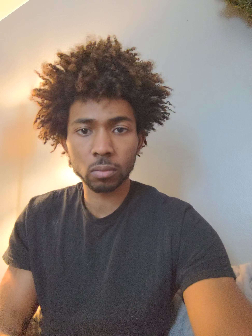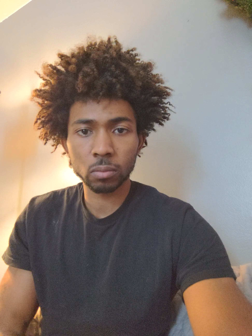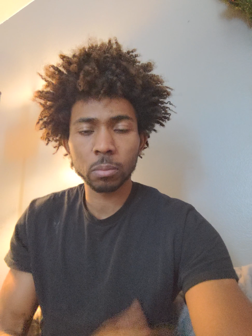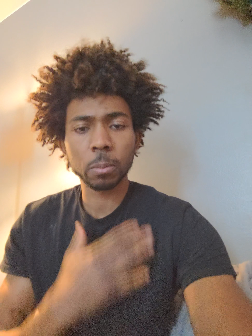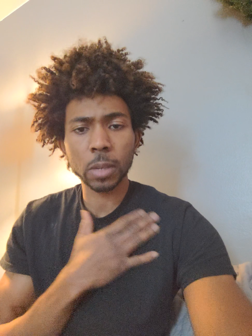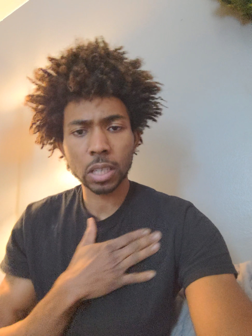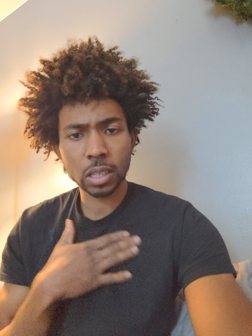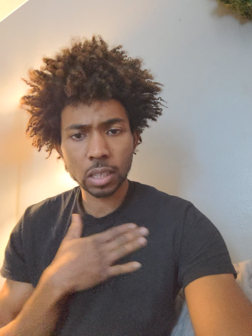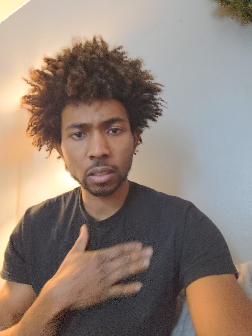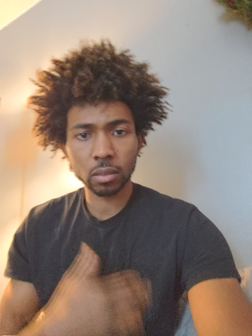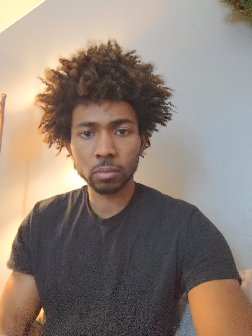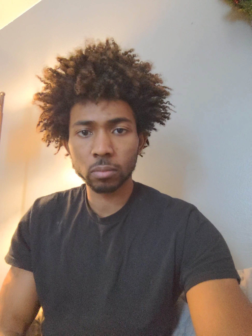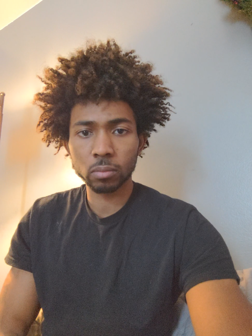please